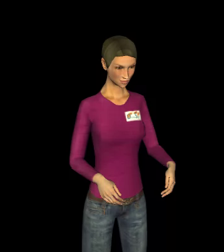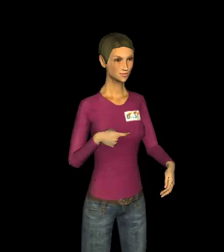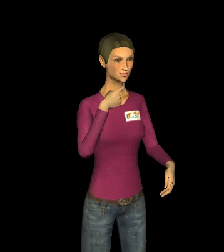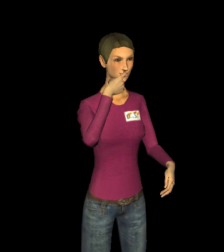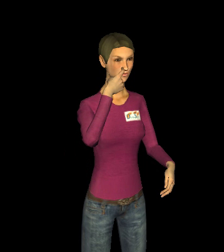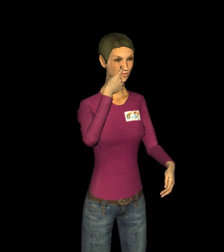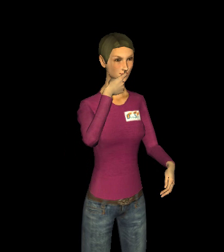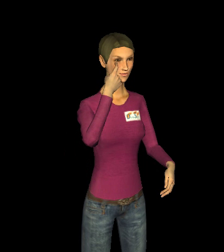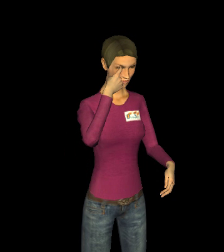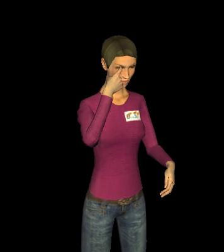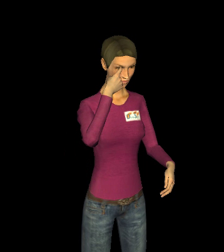يراقب